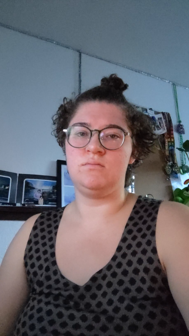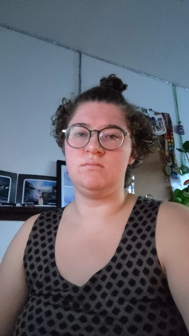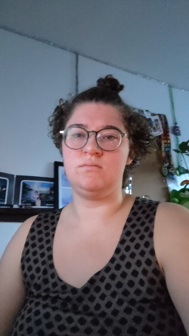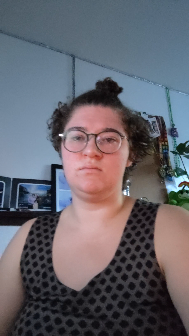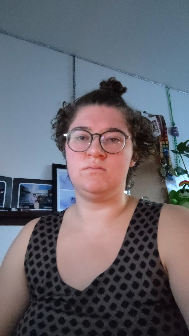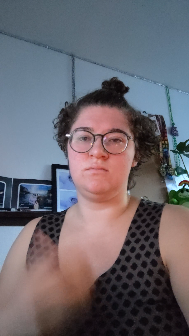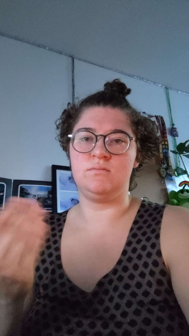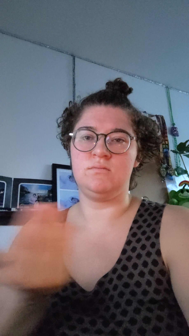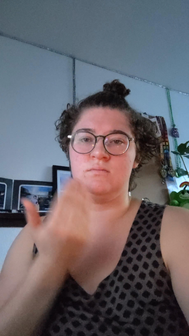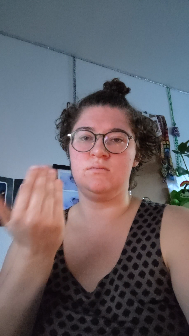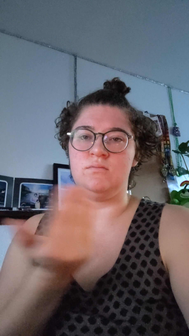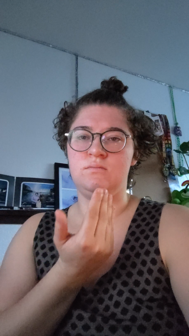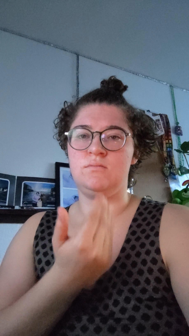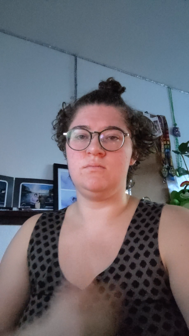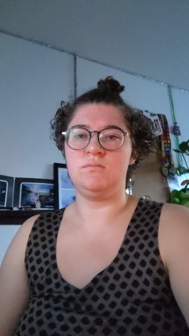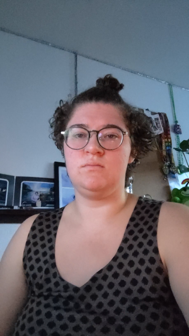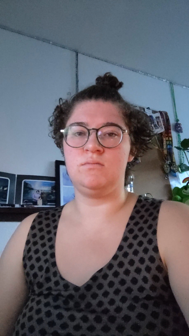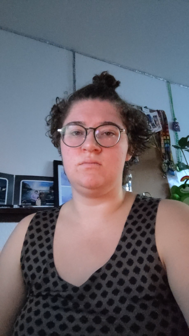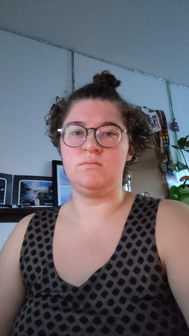new